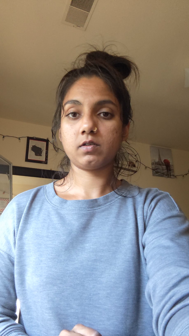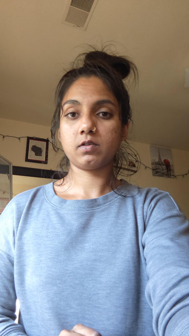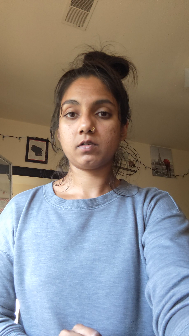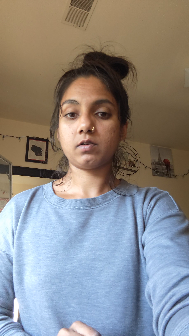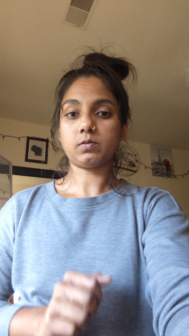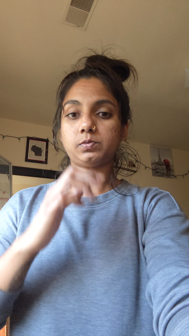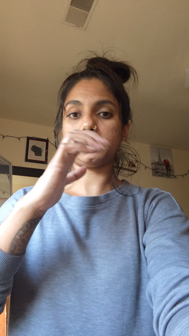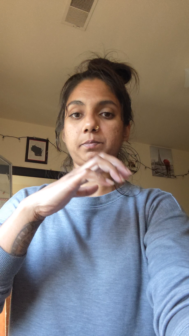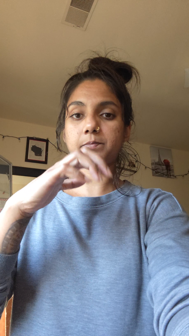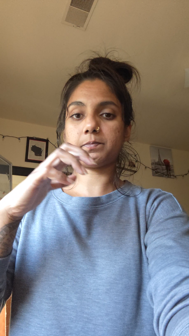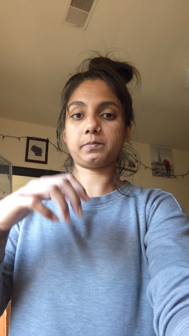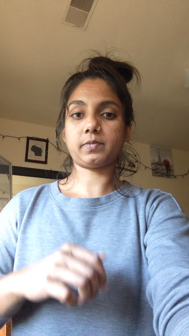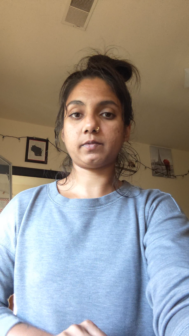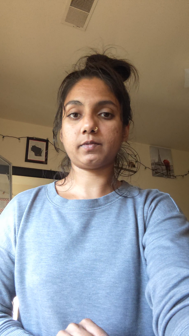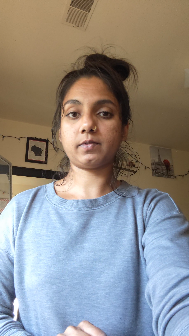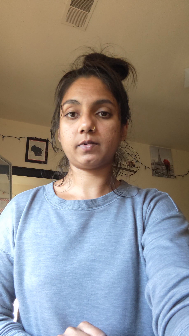grapes